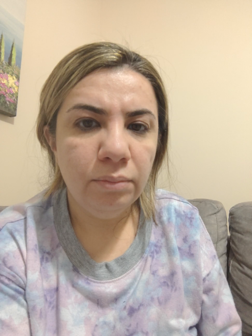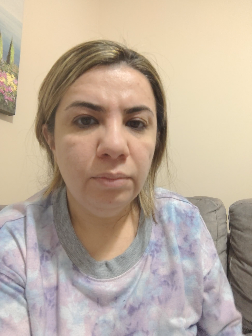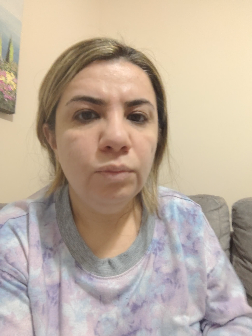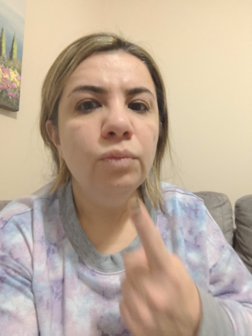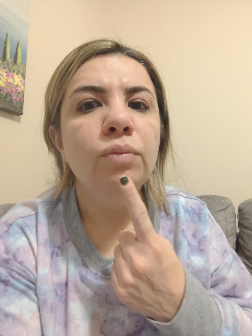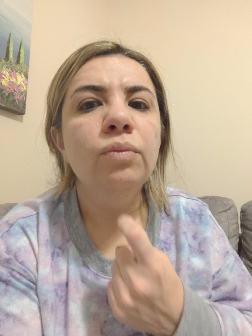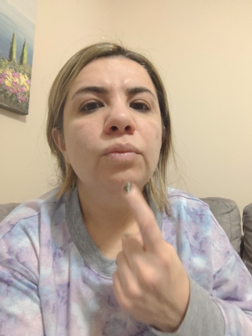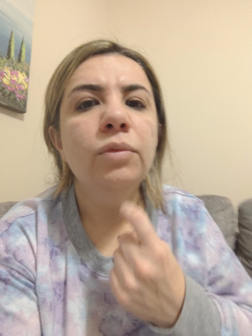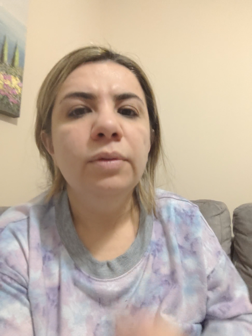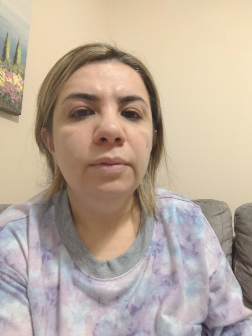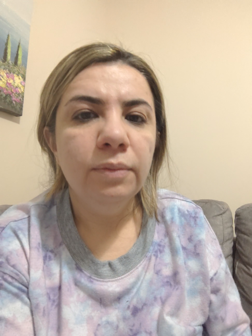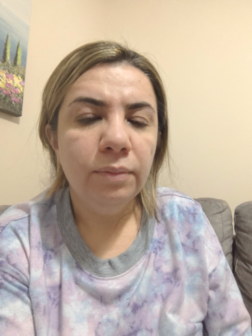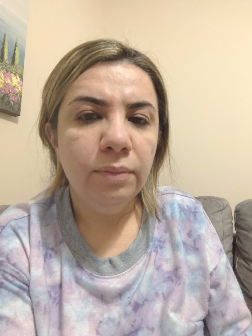red